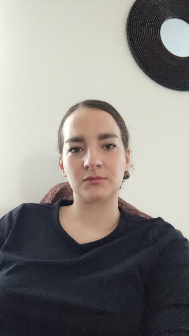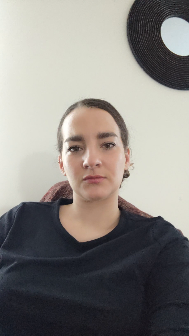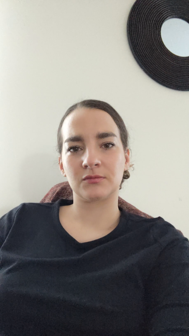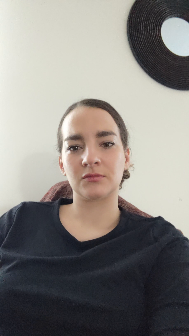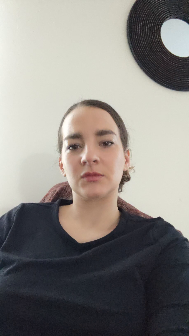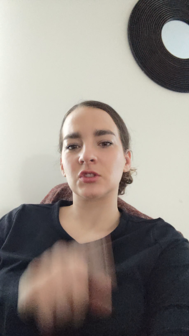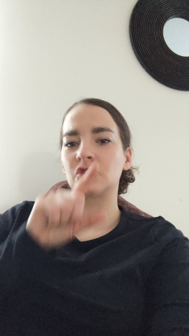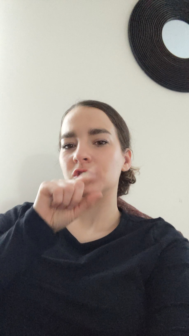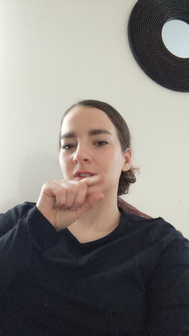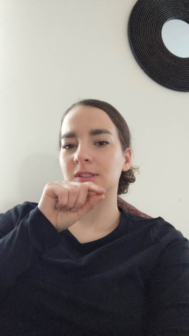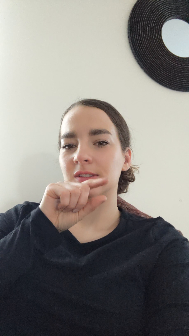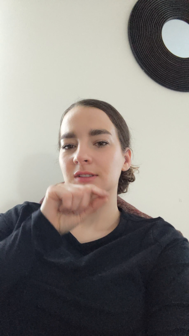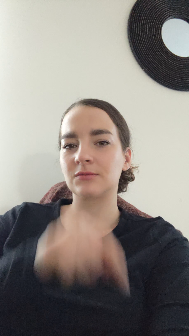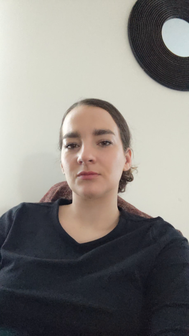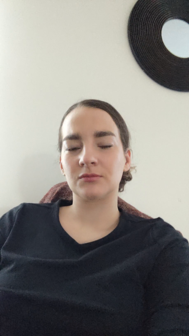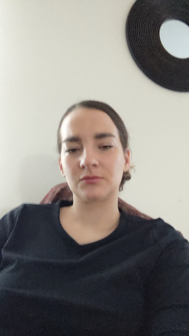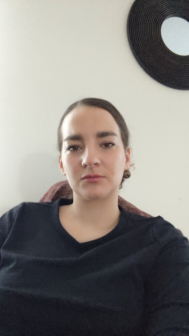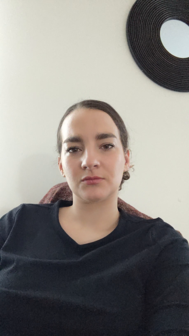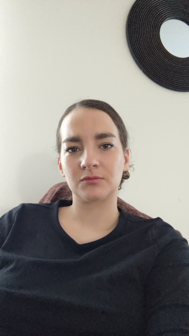chicken